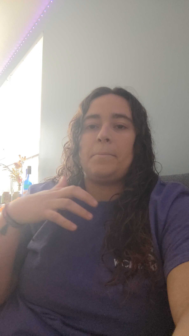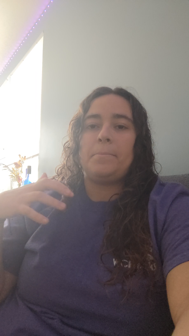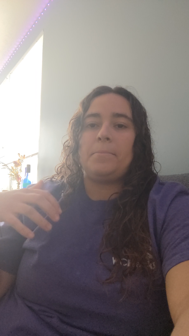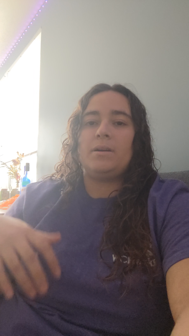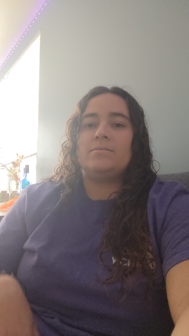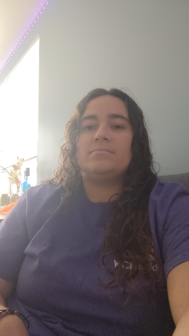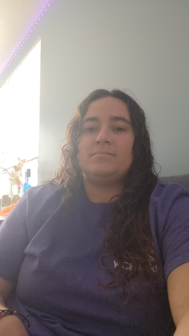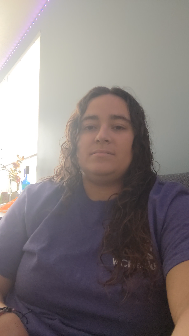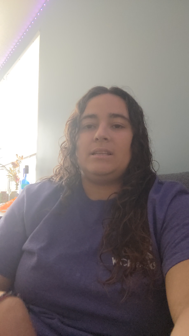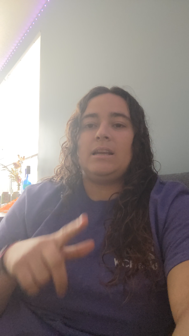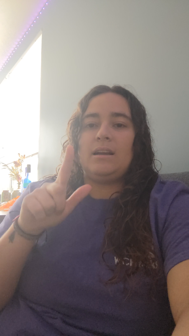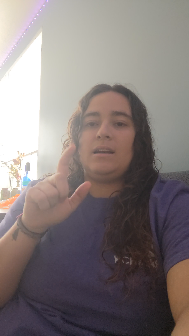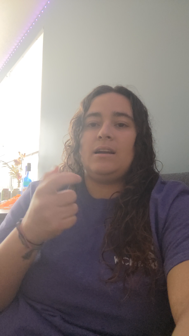leg